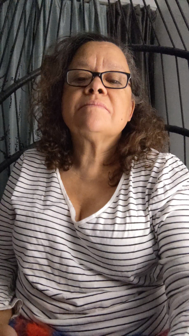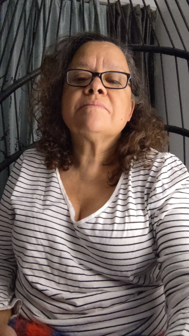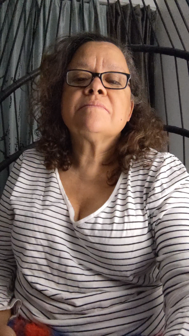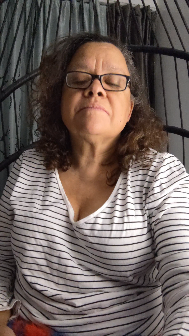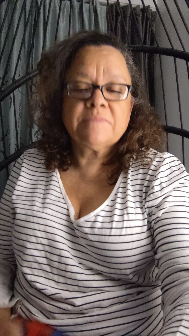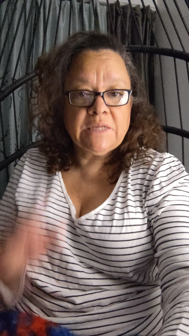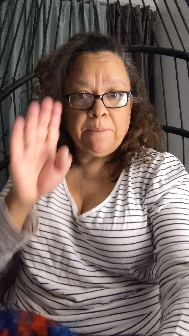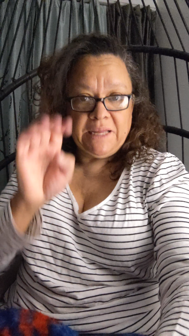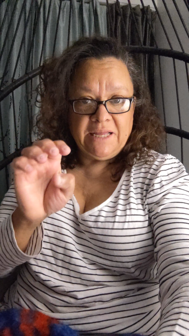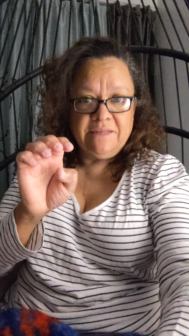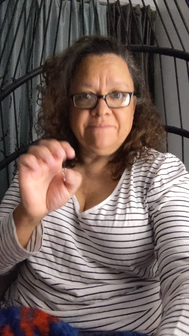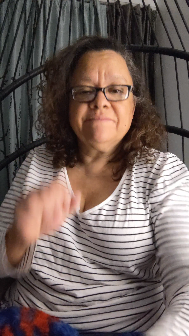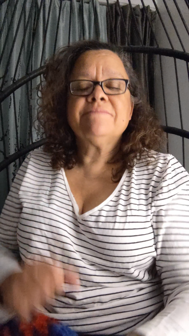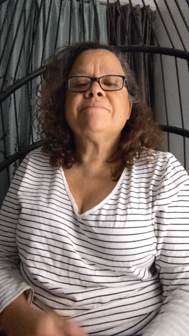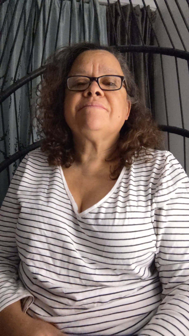be